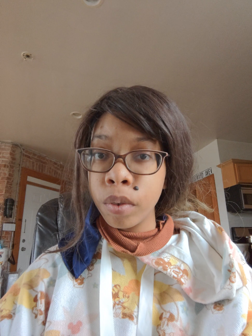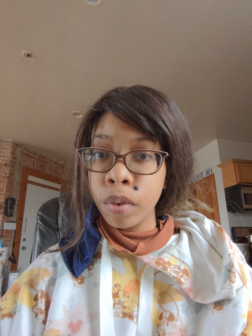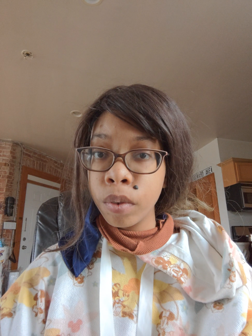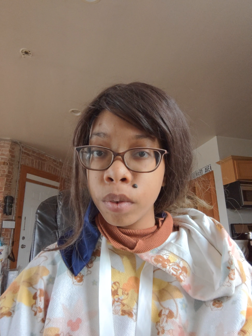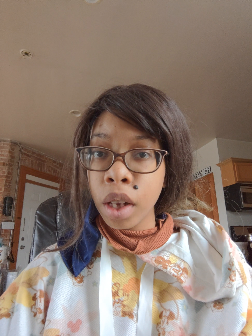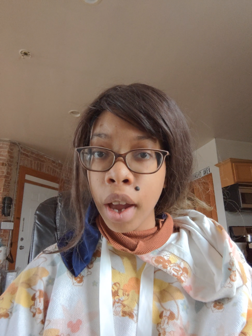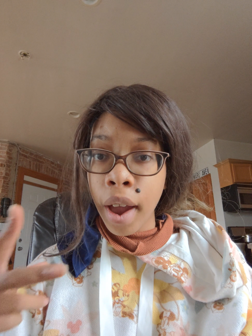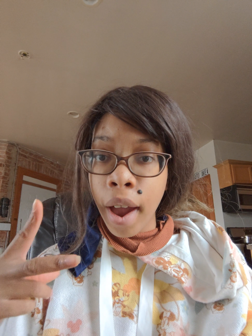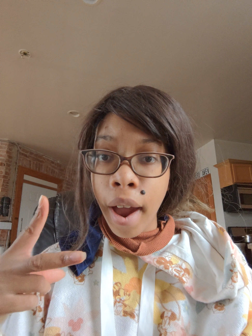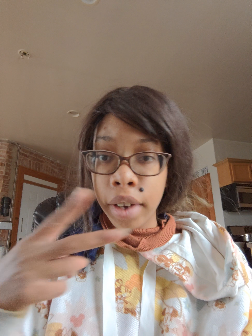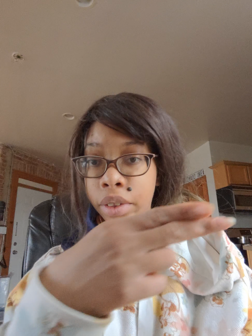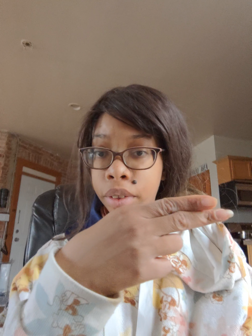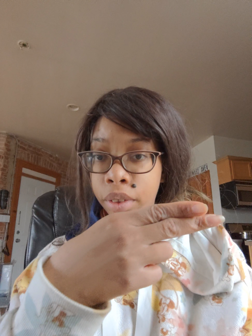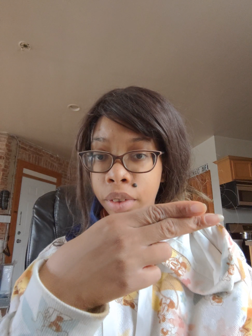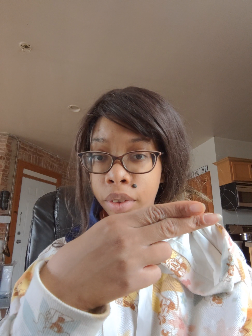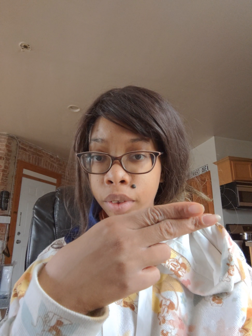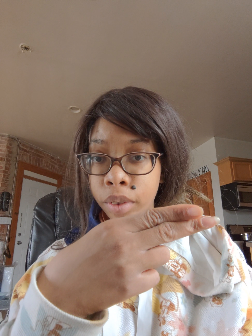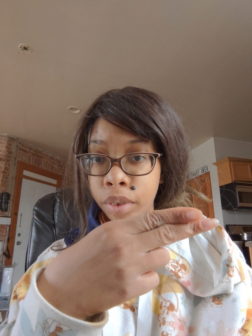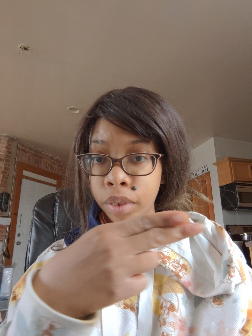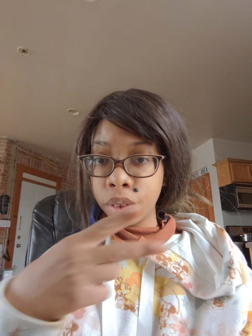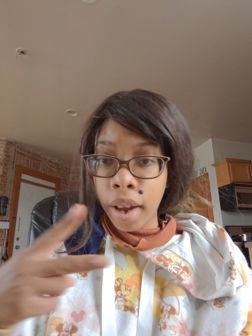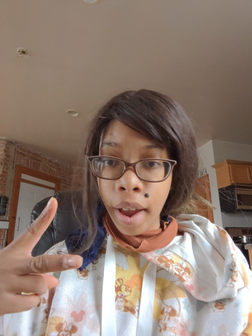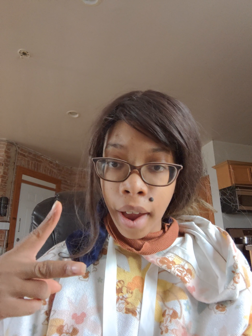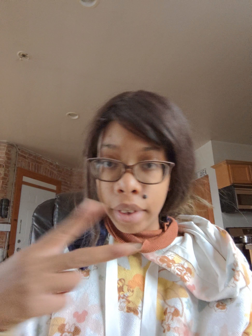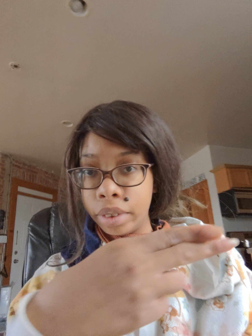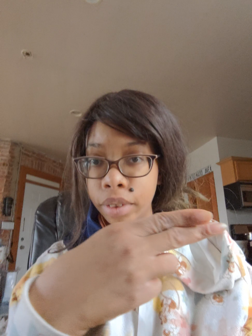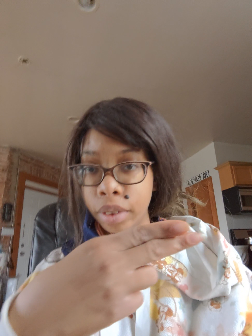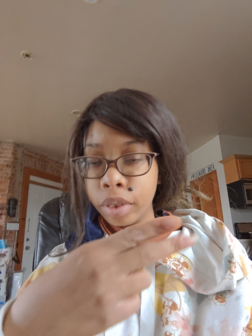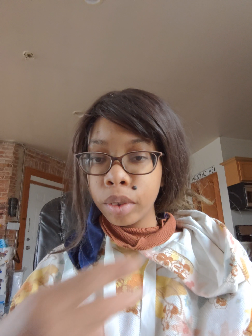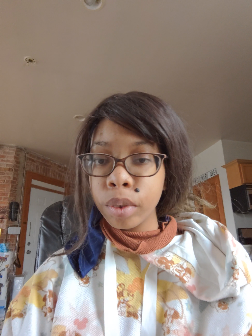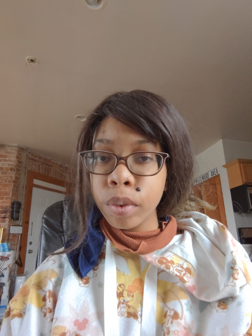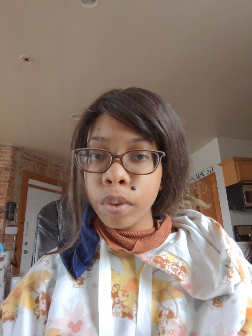cut